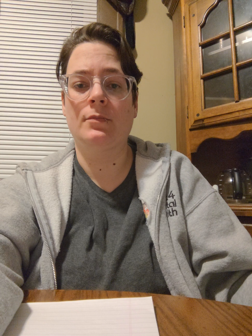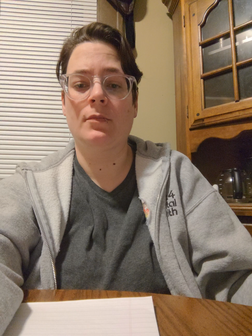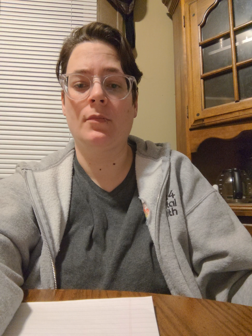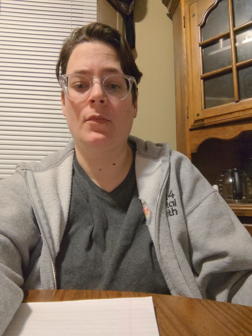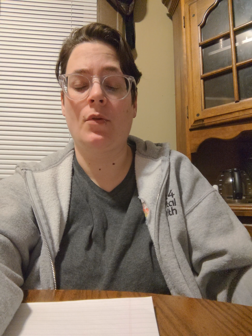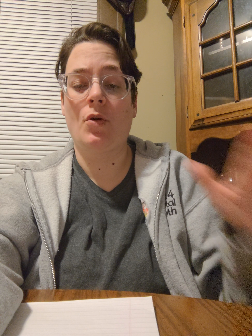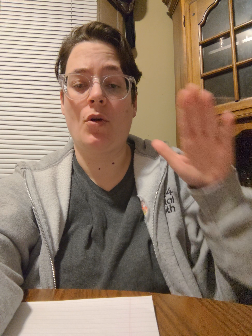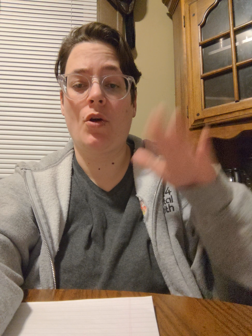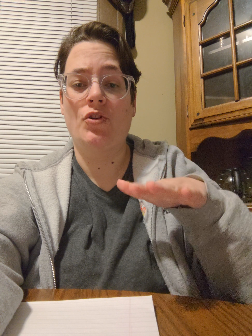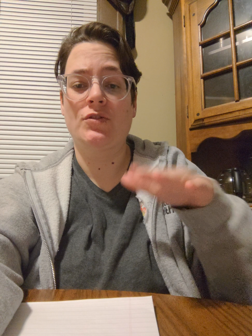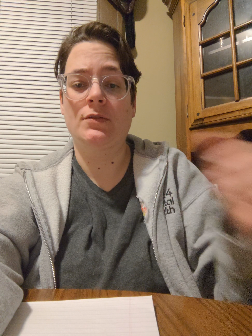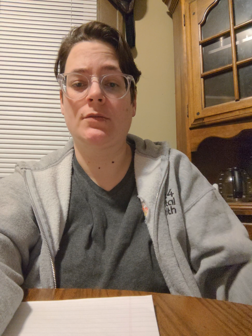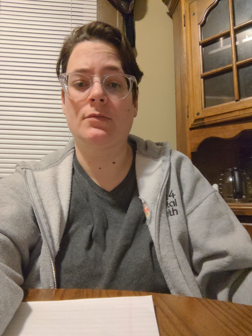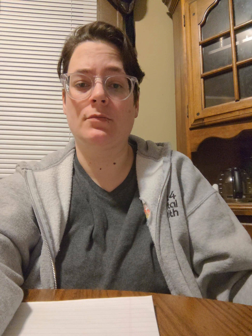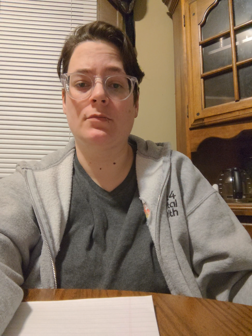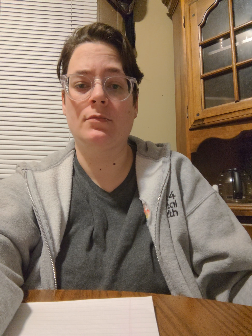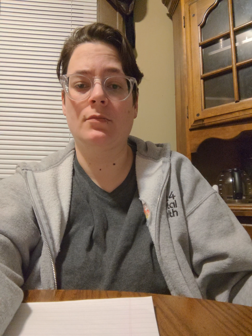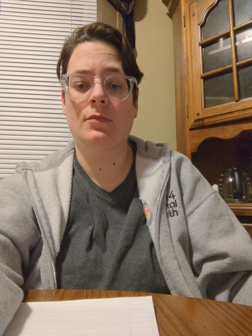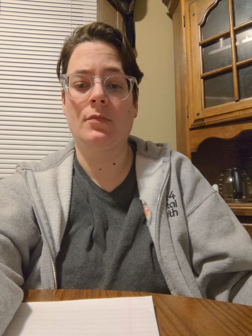on